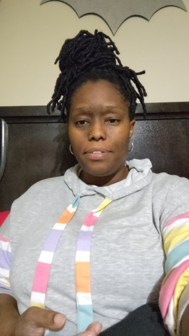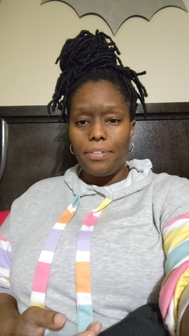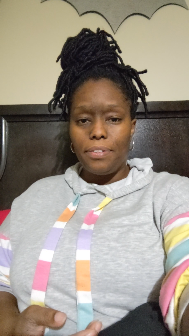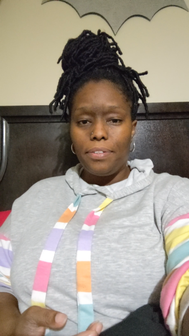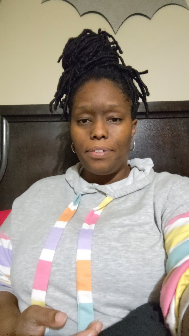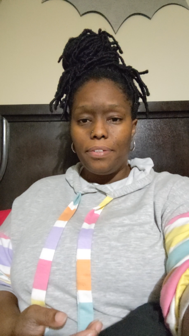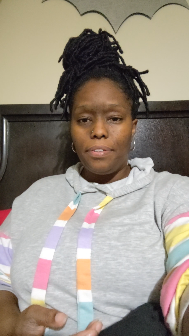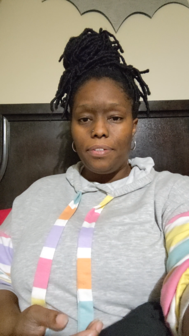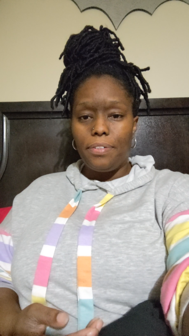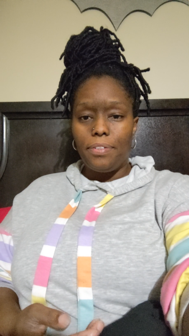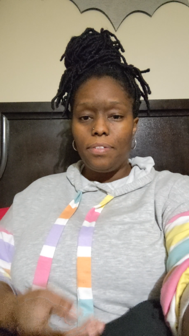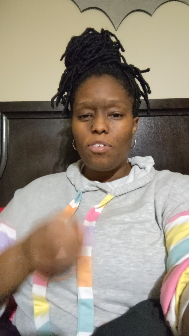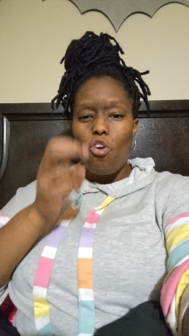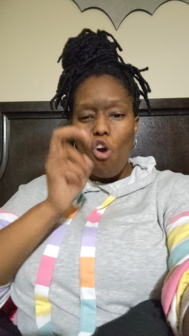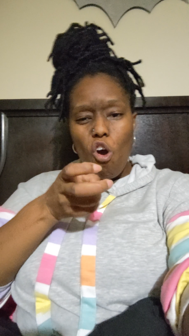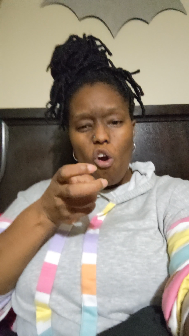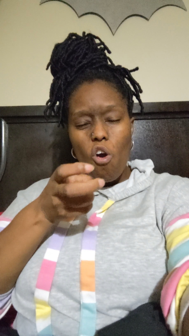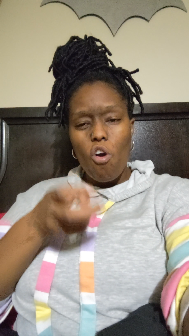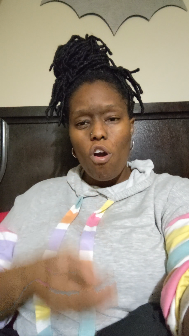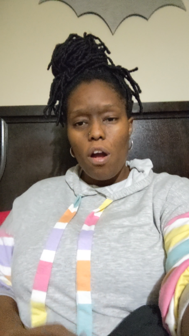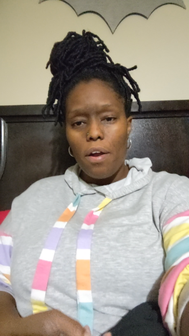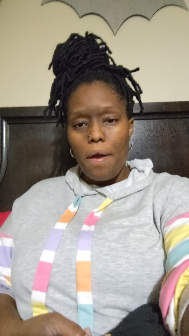hard